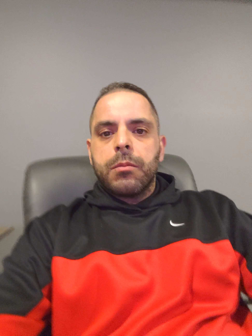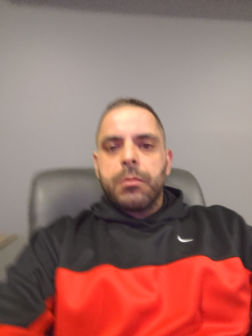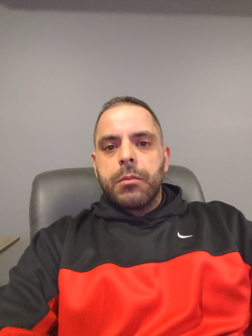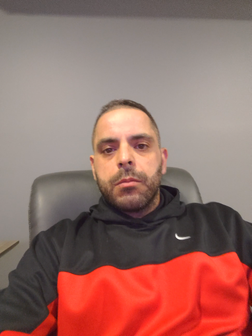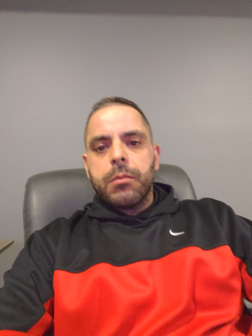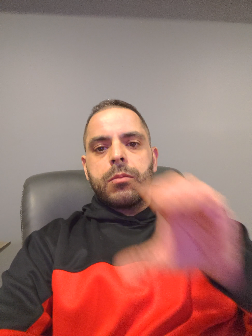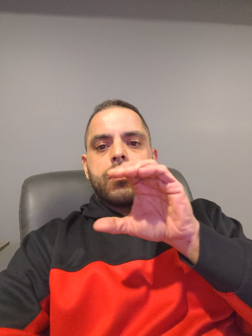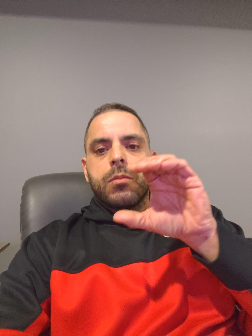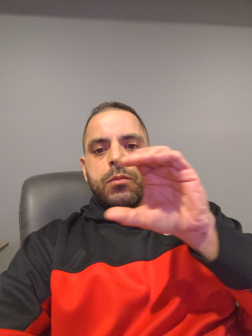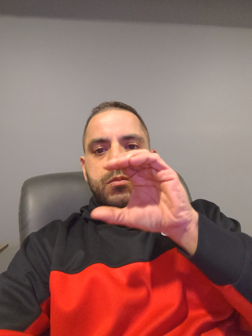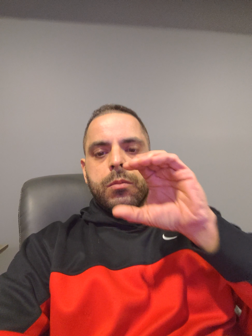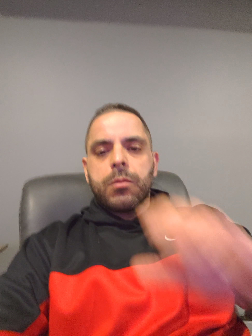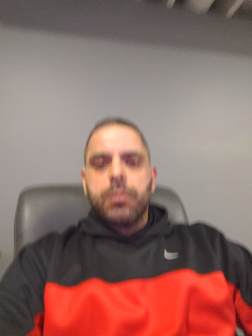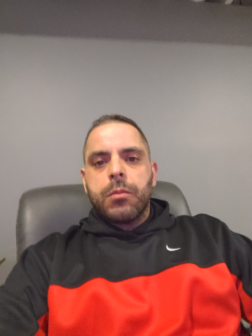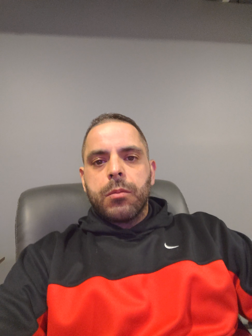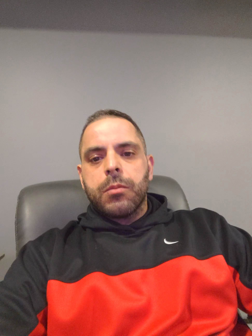chocolate